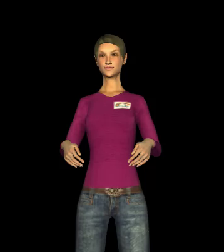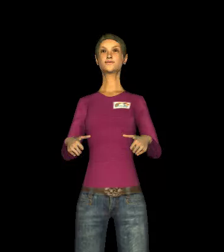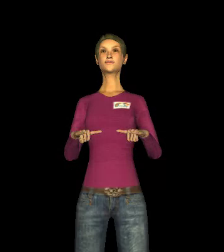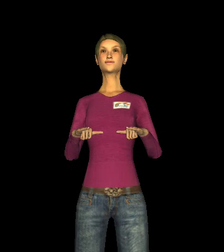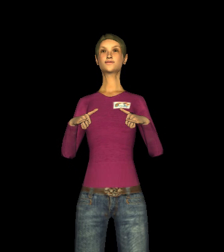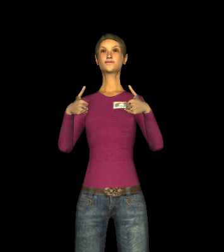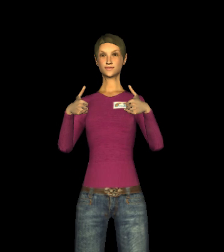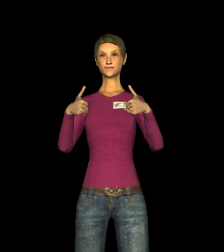شاب